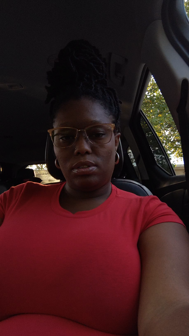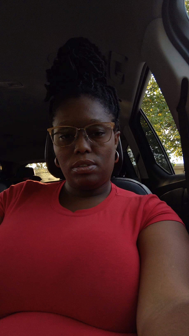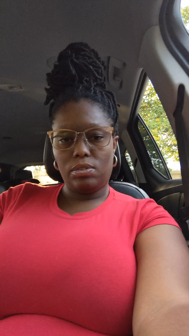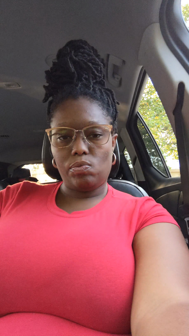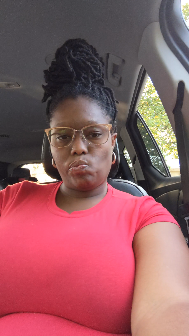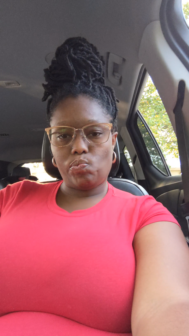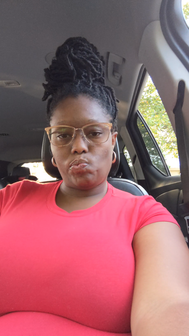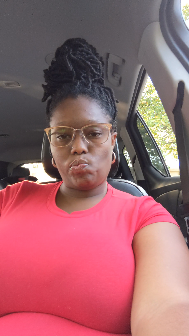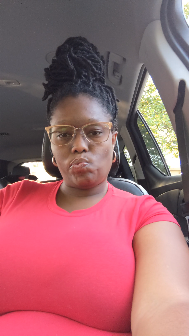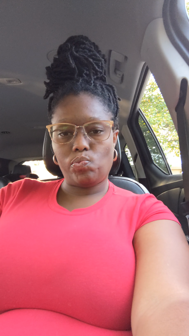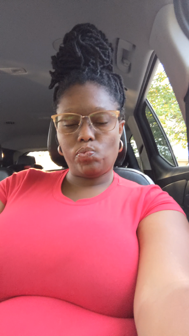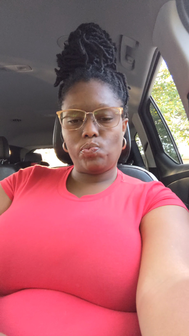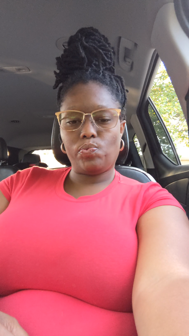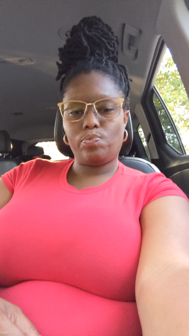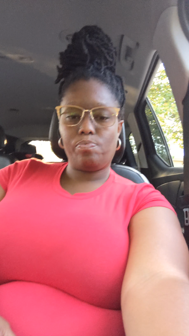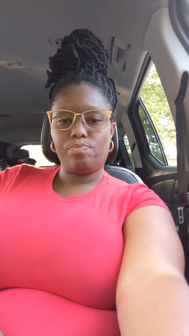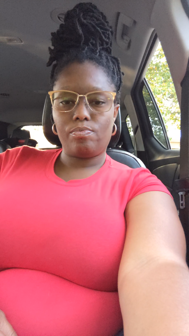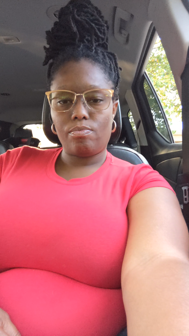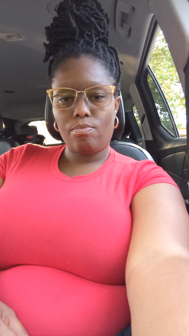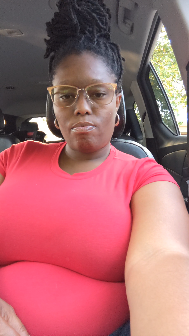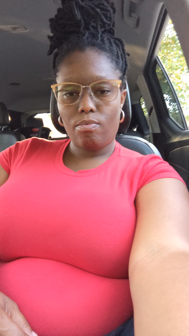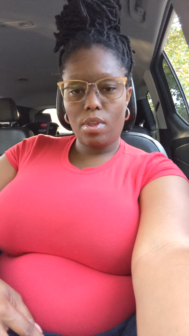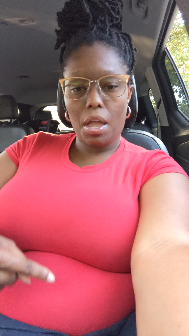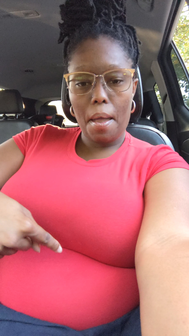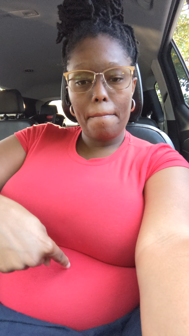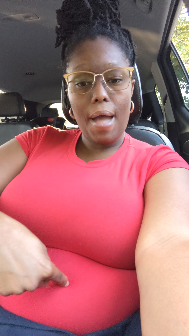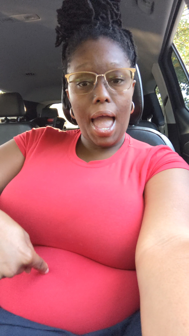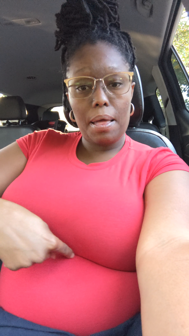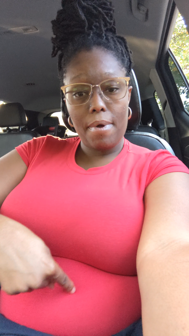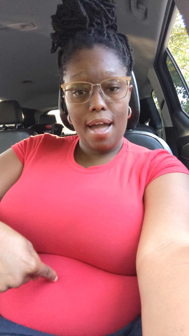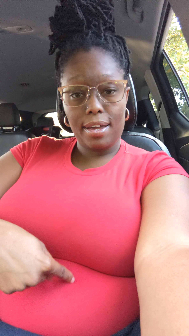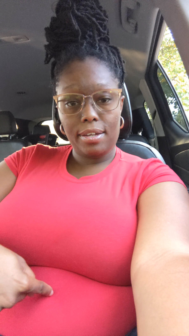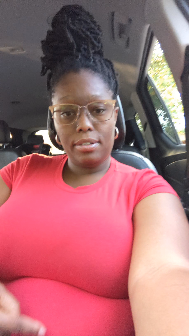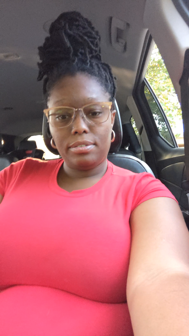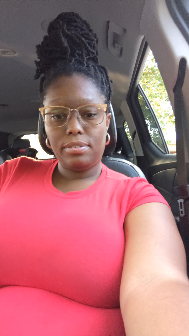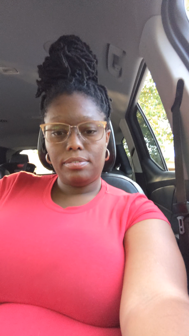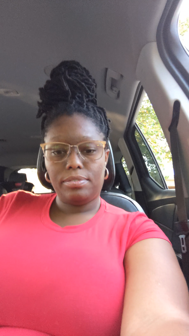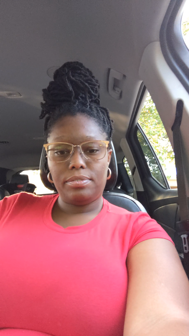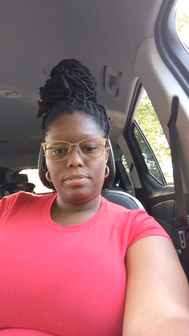belly button